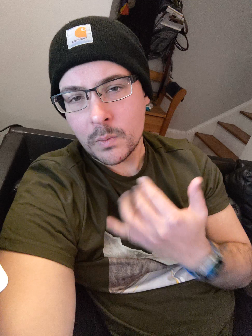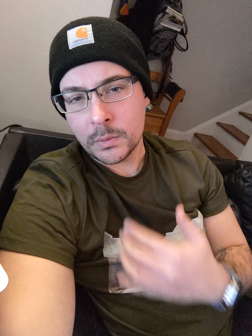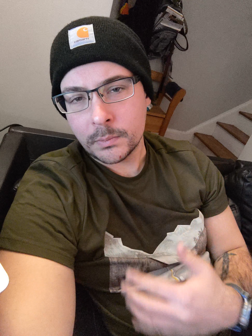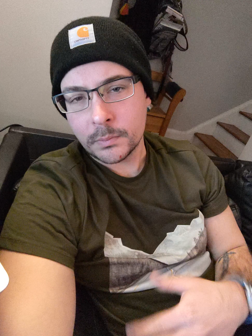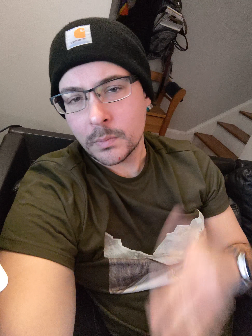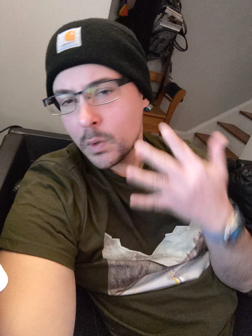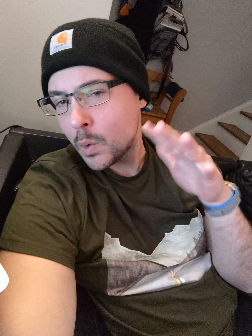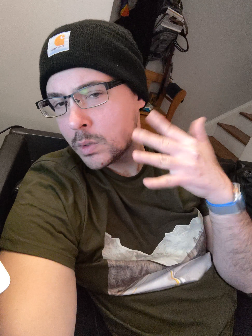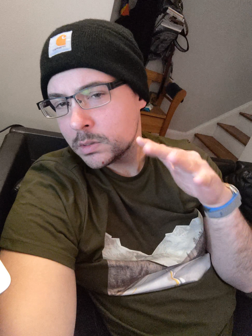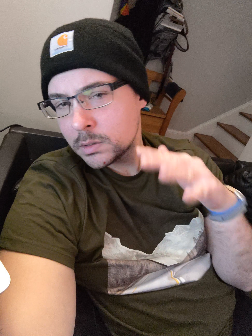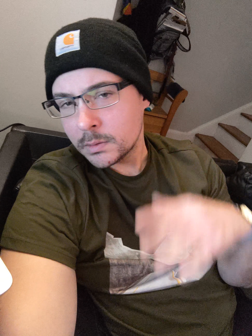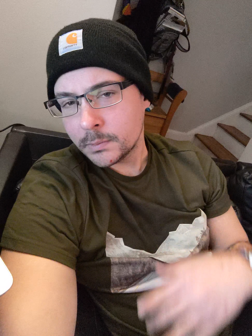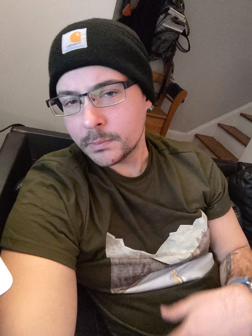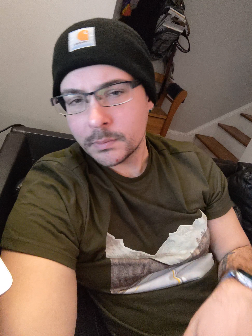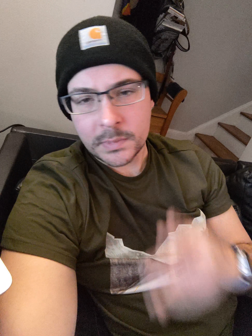noisy